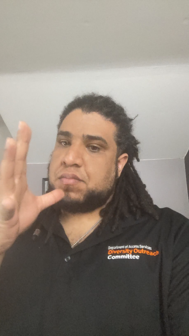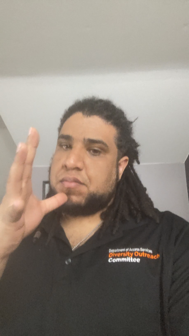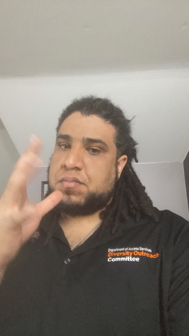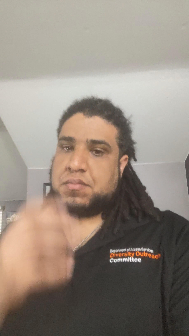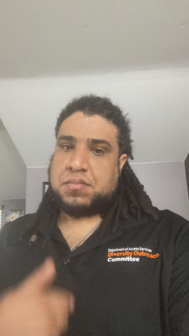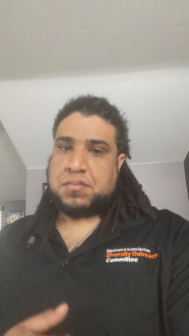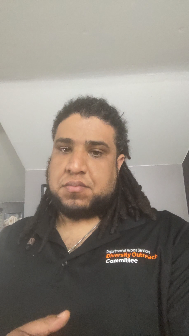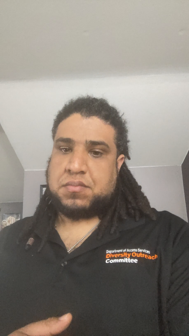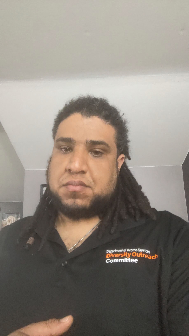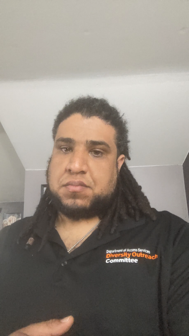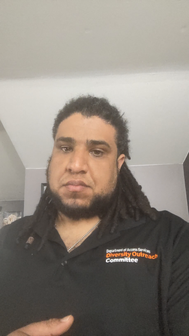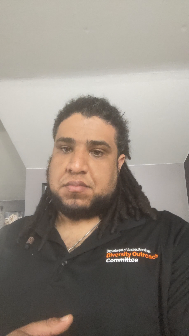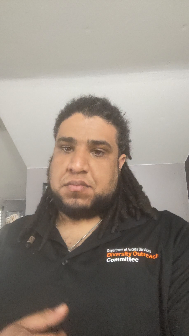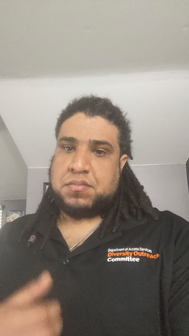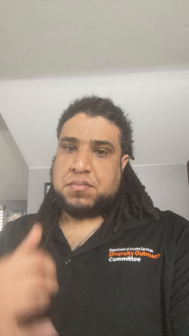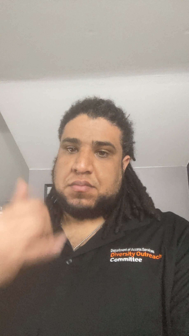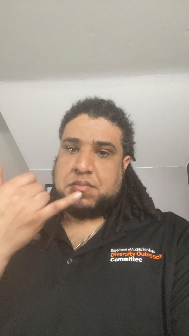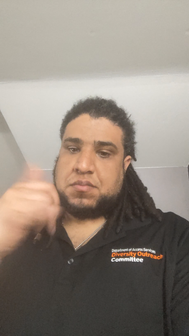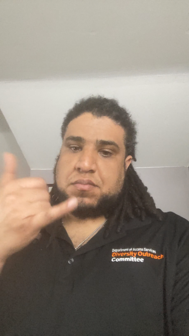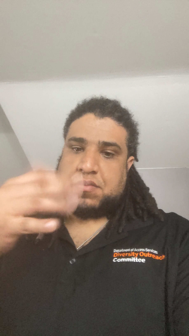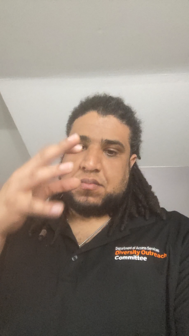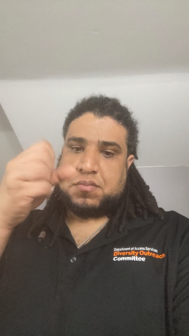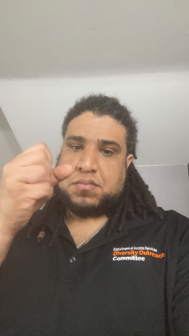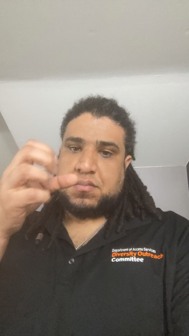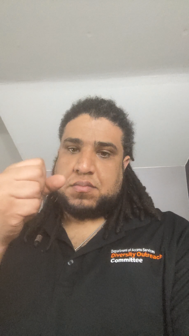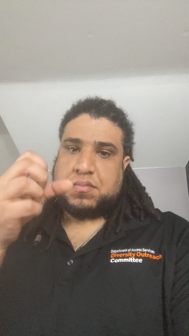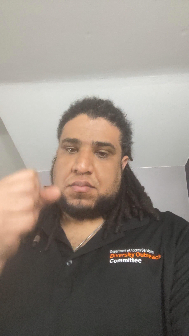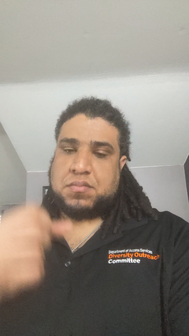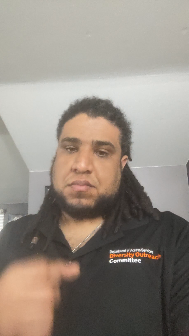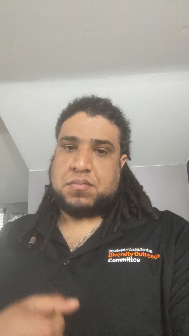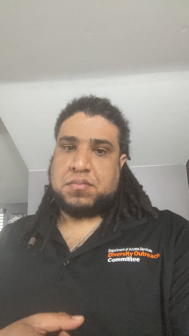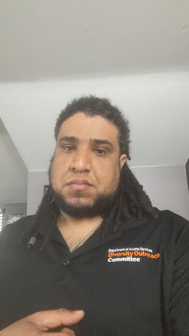play dough